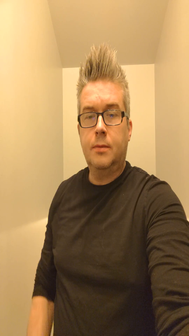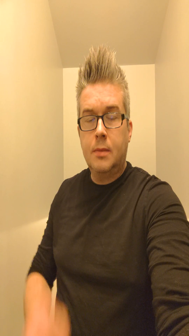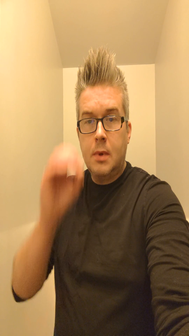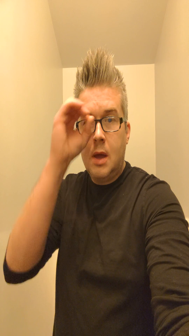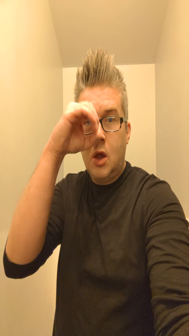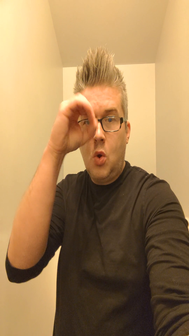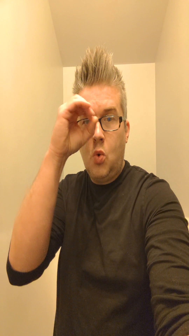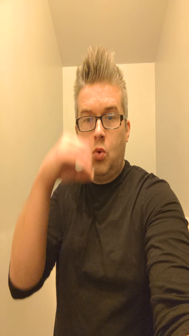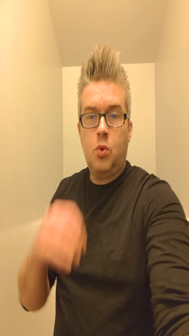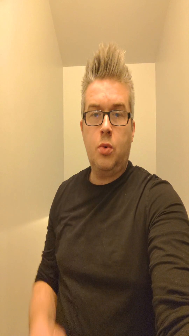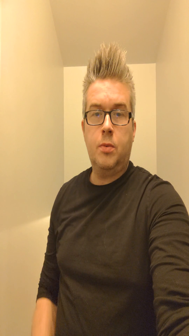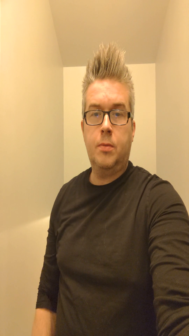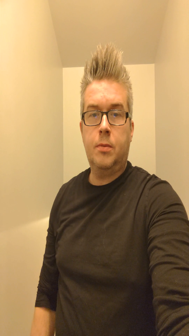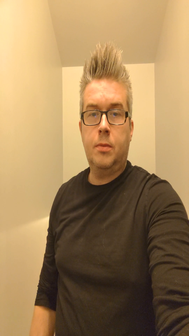owl